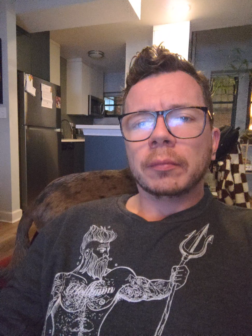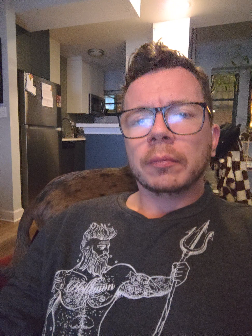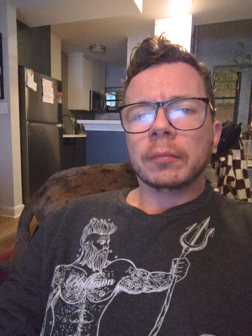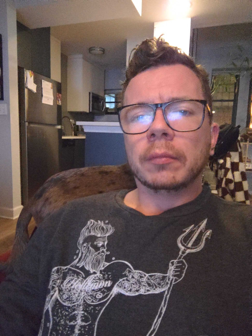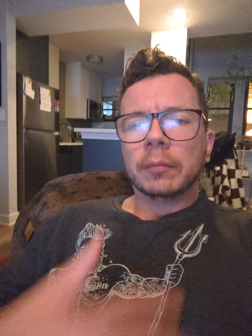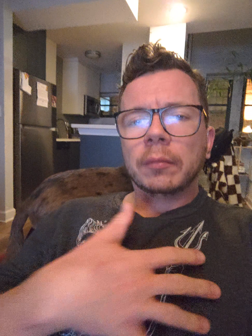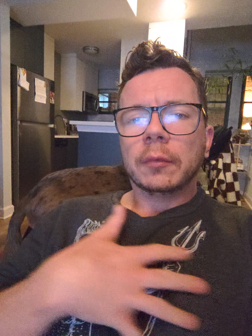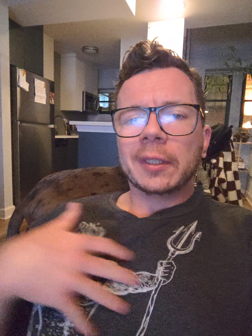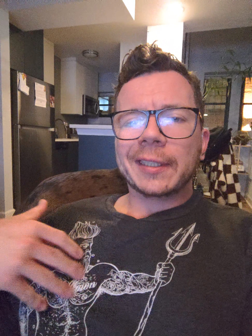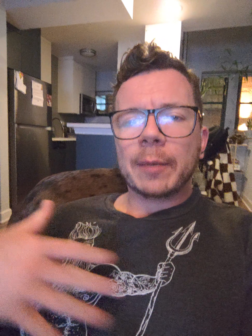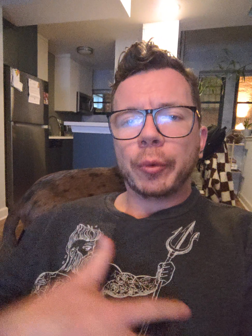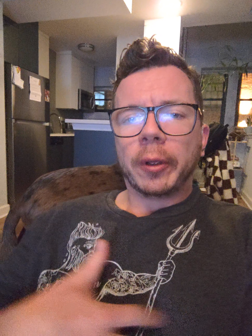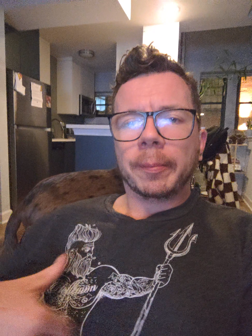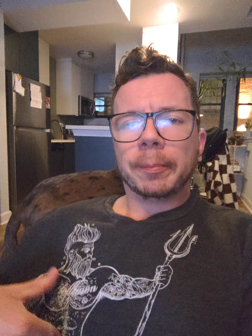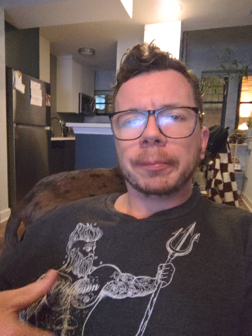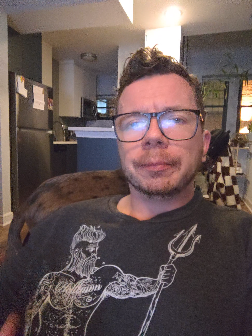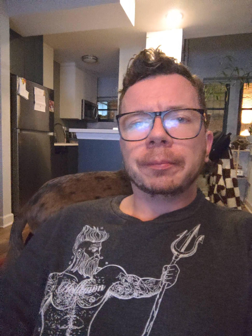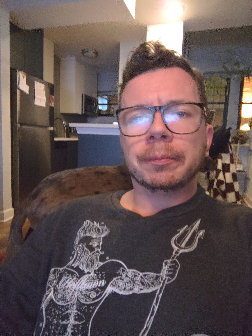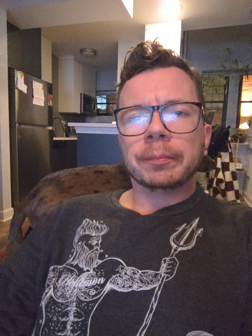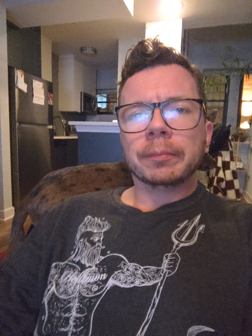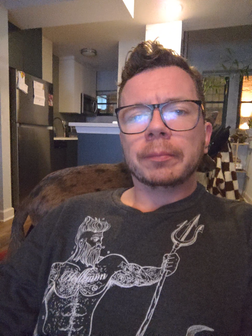zebra